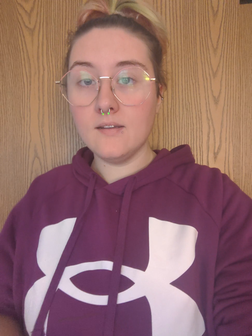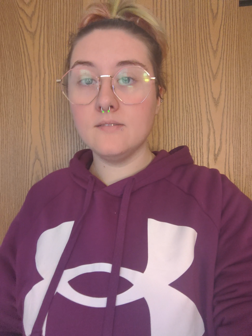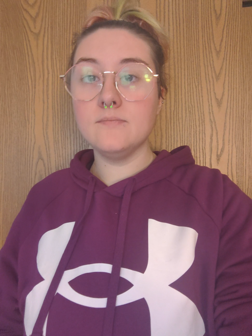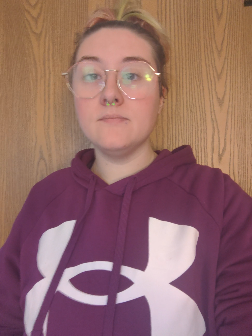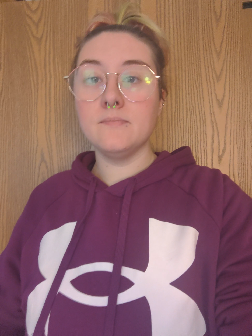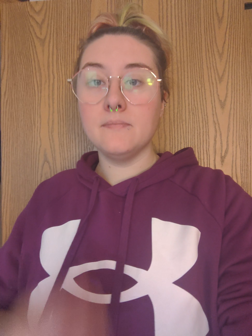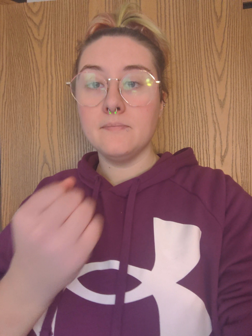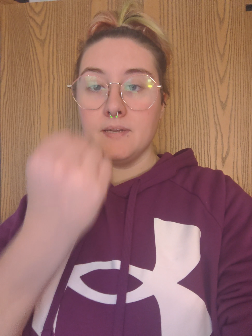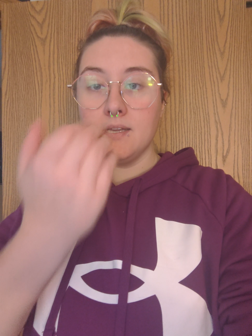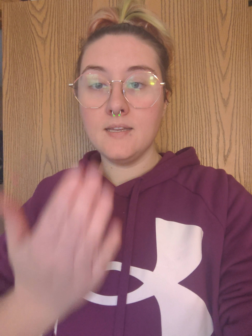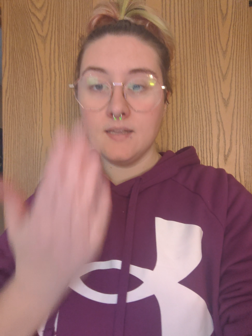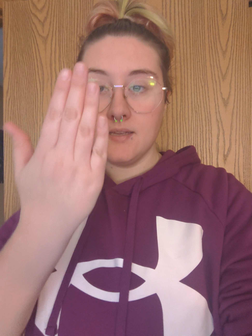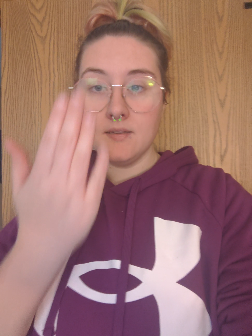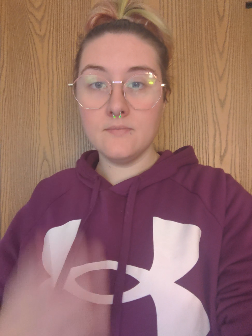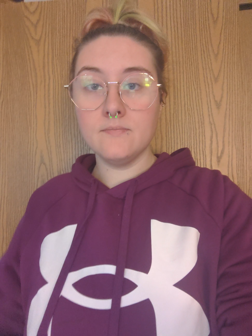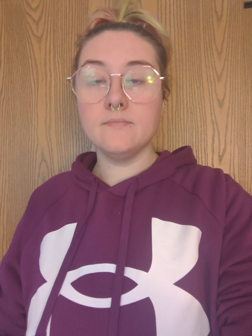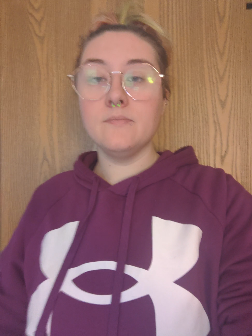mitten